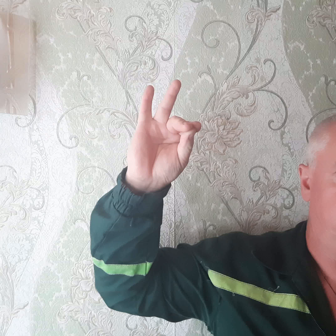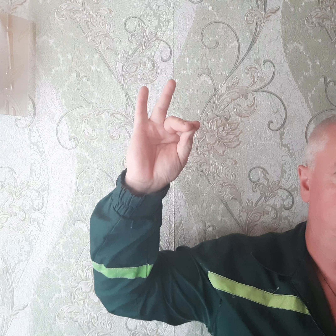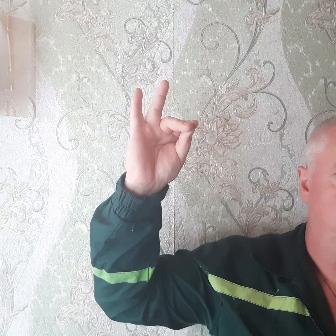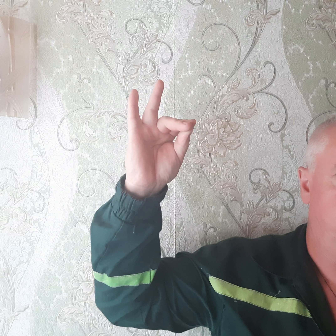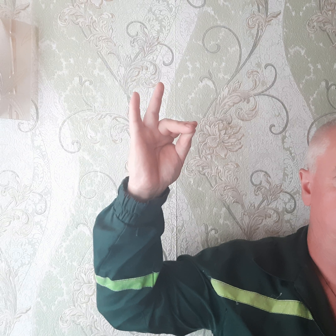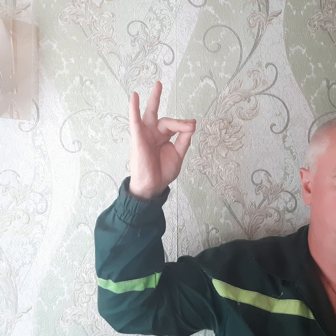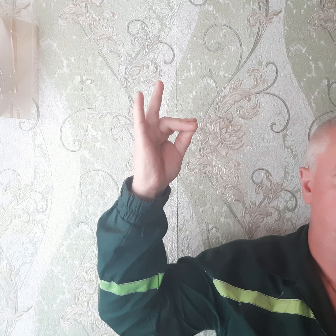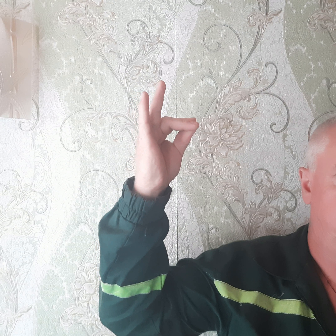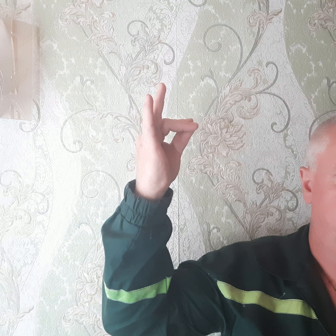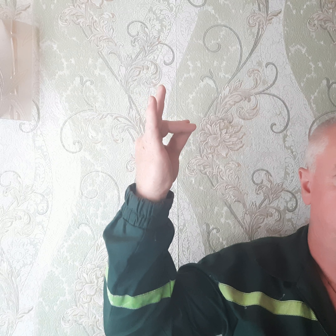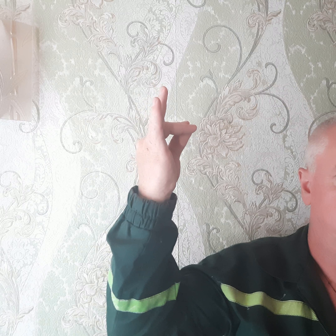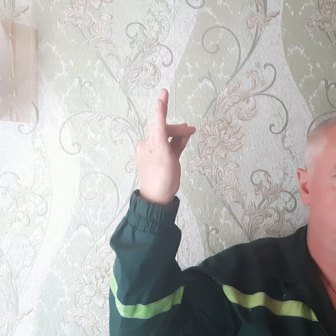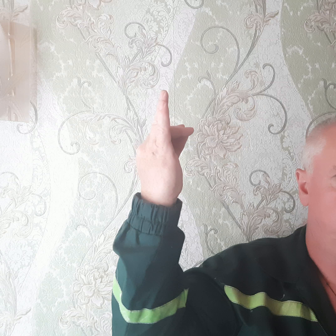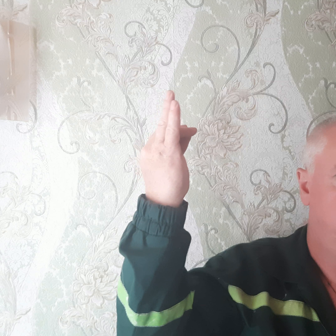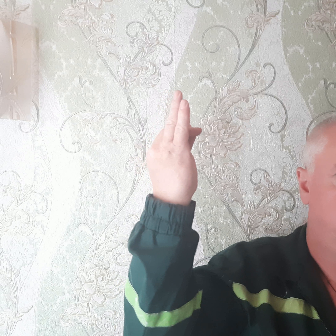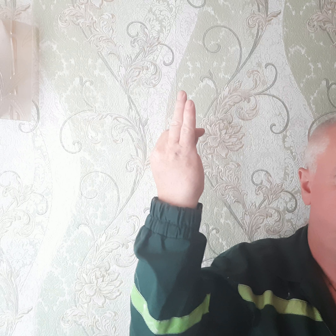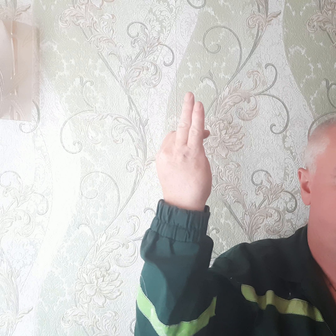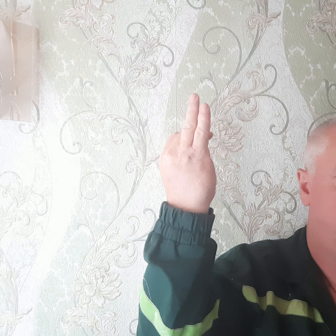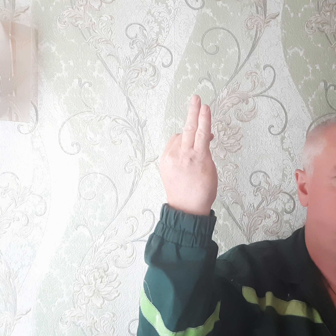Й